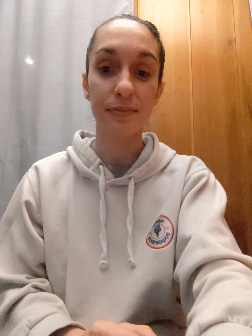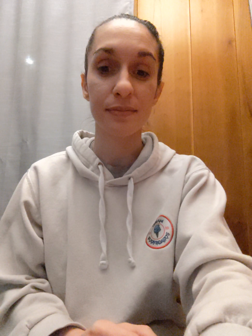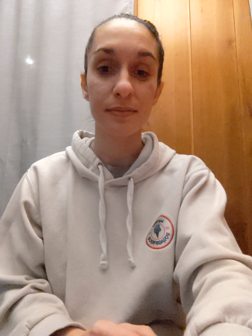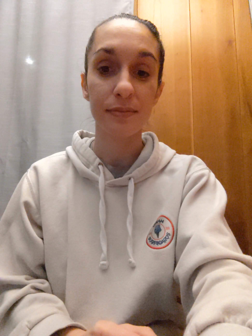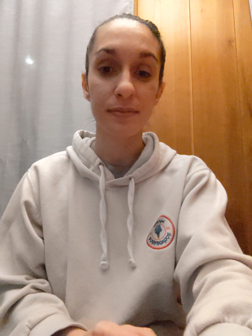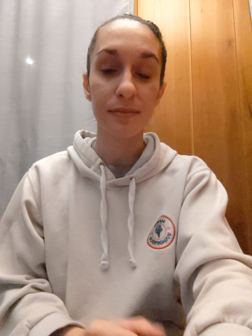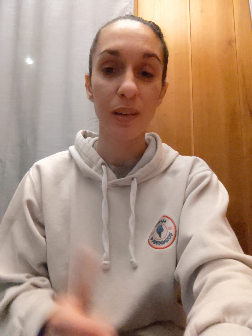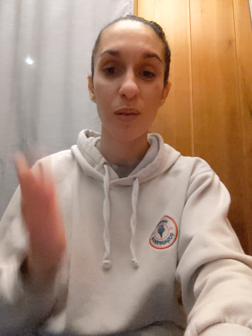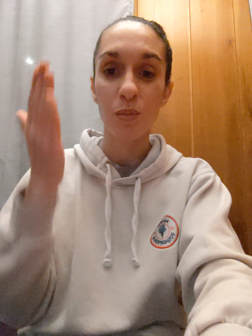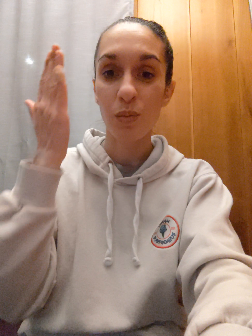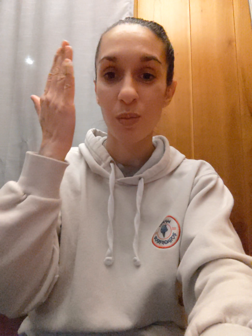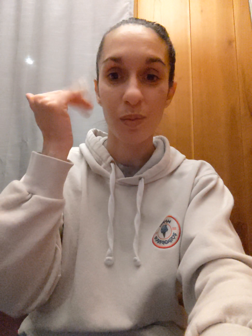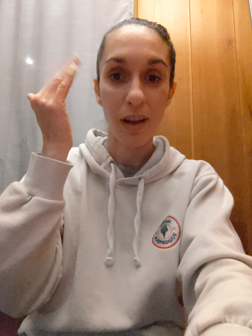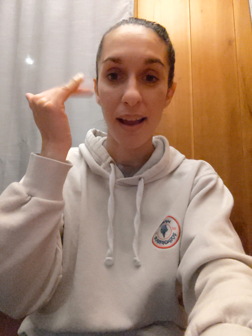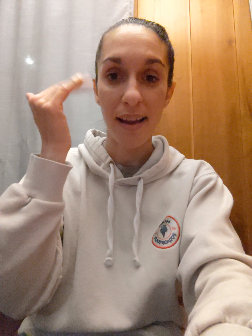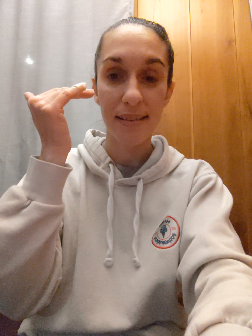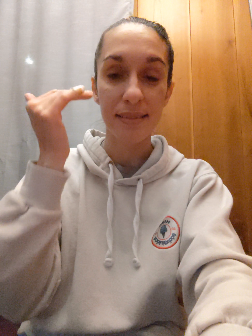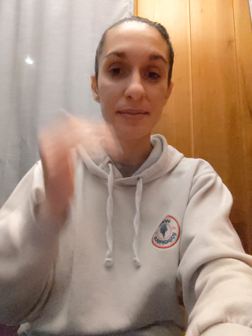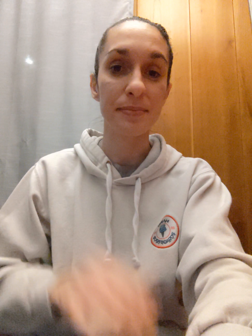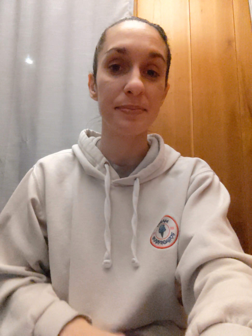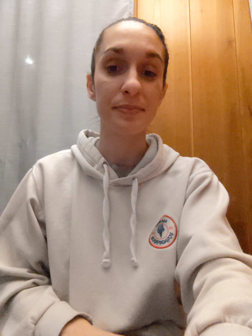why